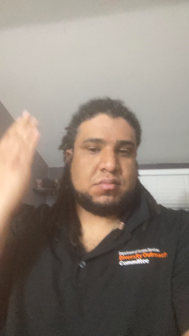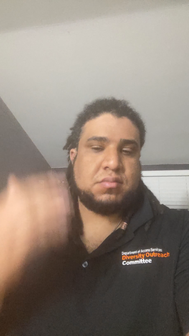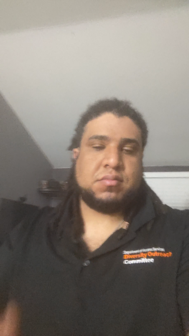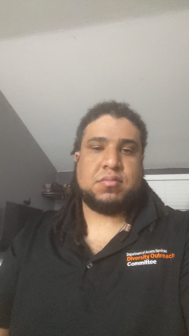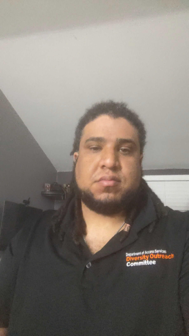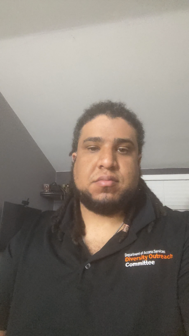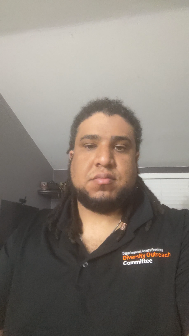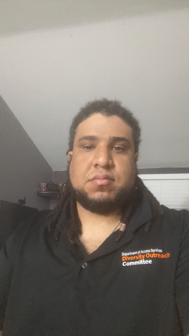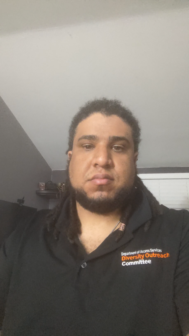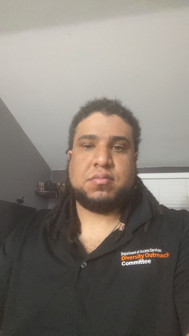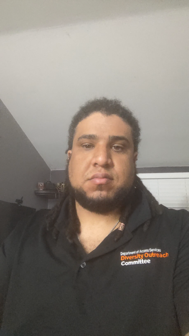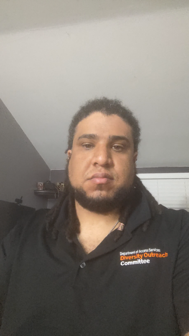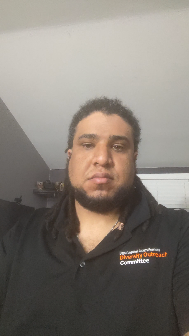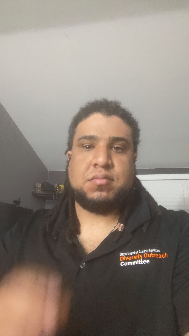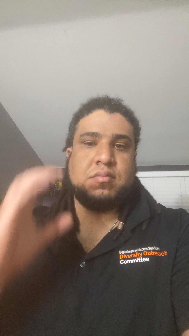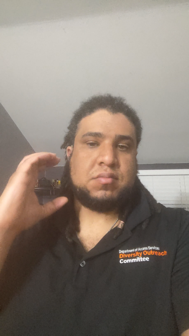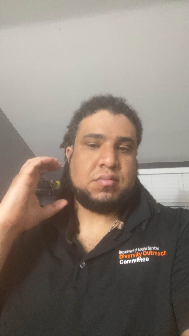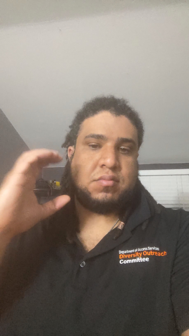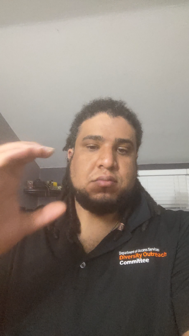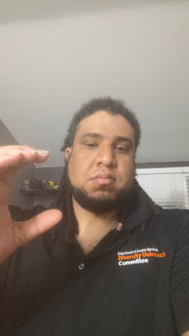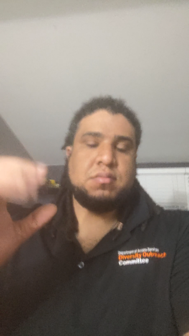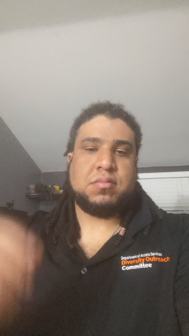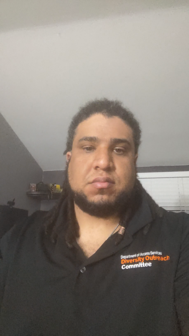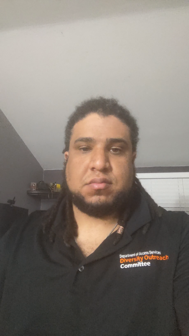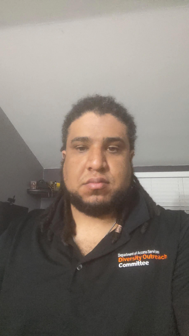bus